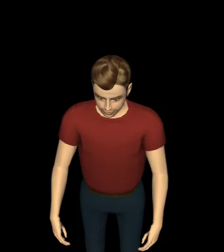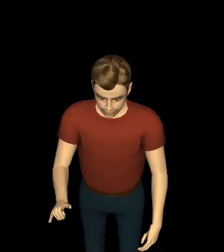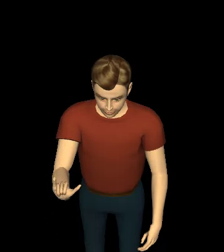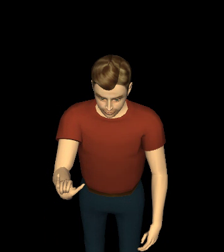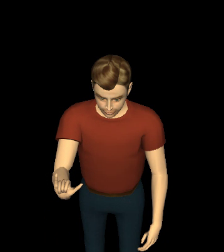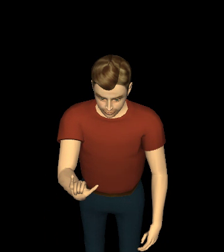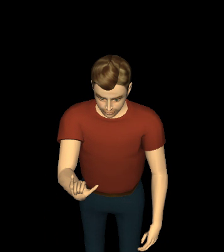من